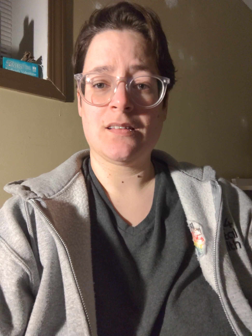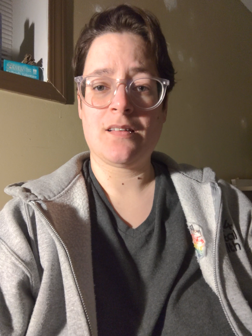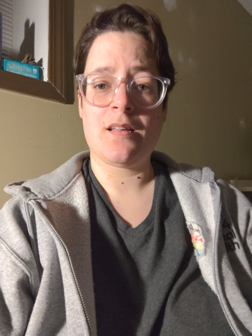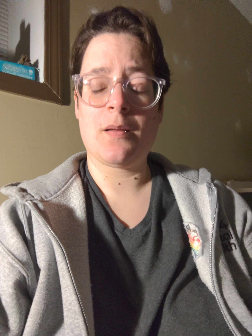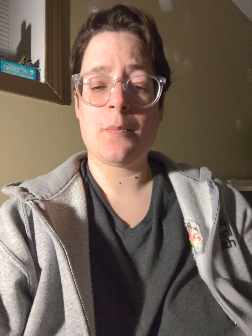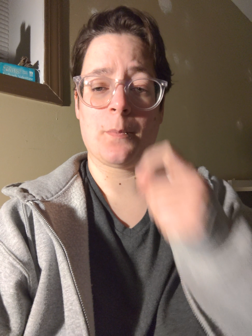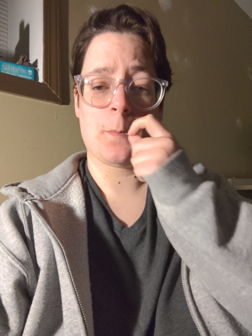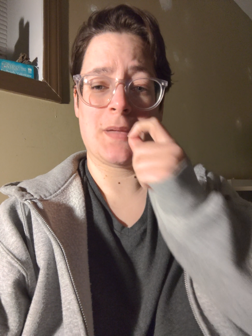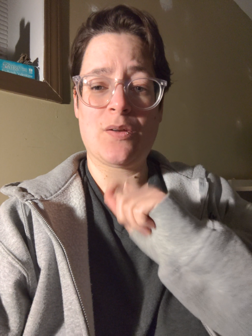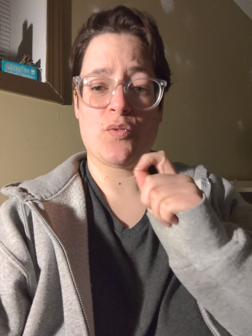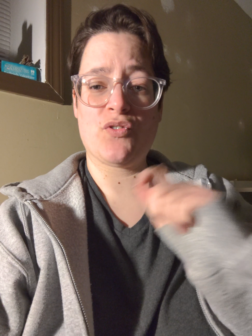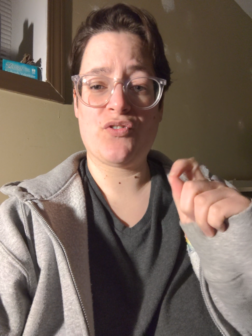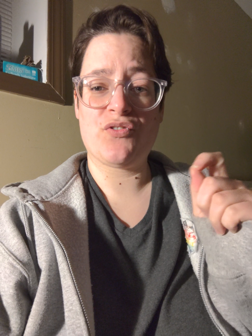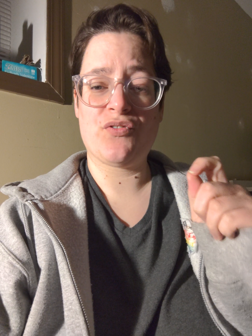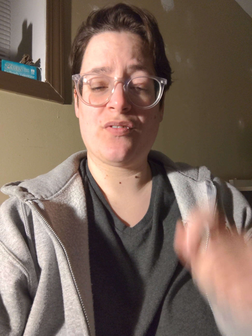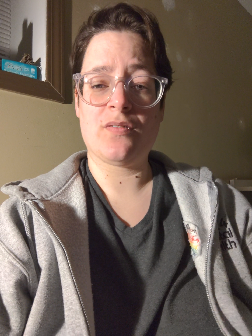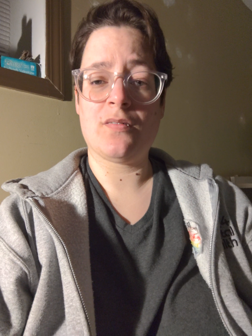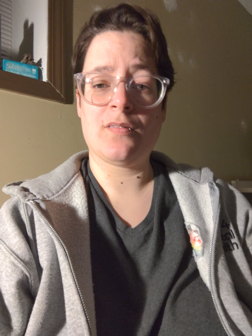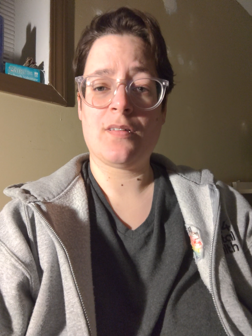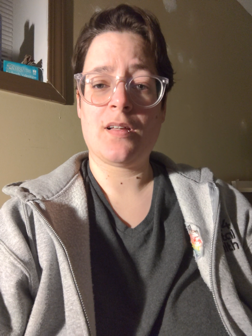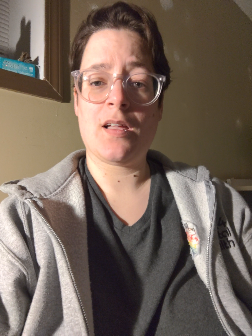pencil